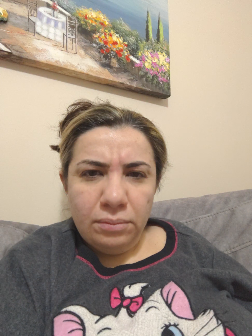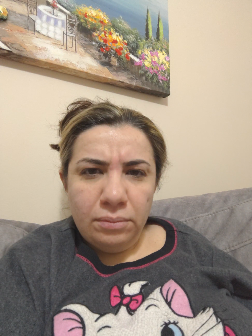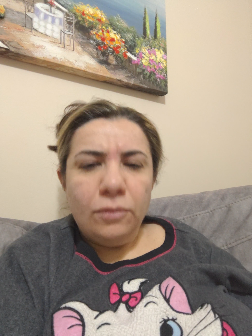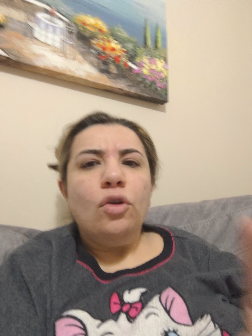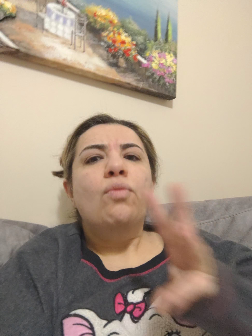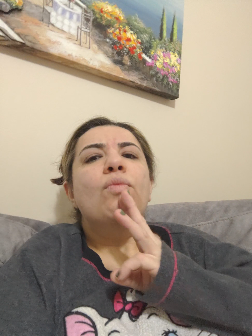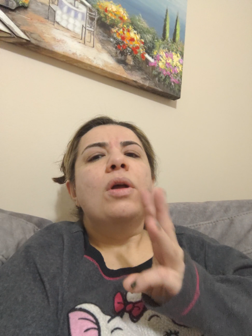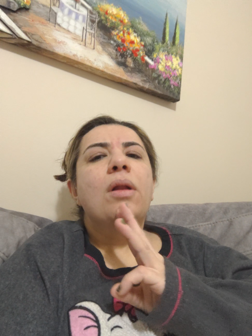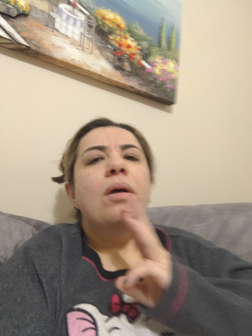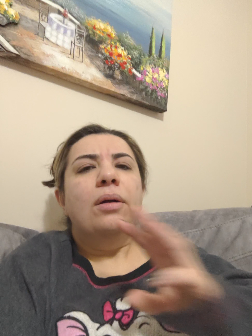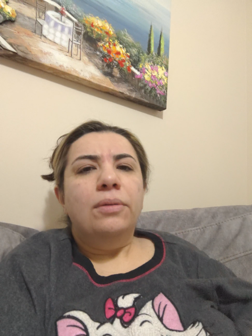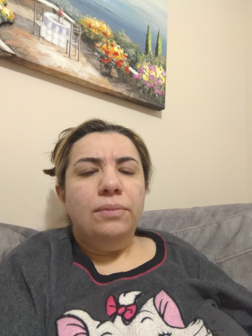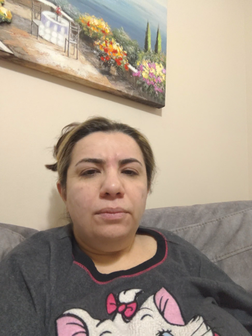water